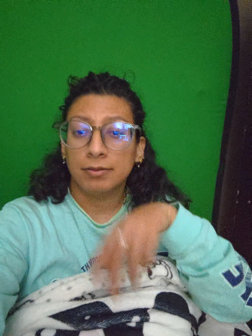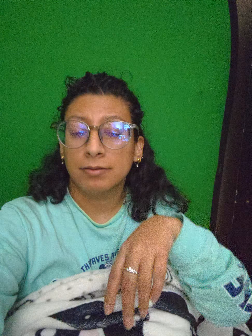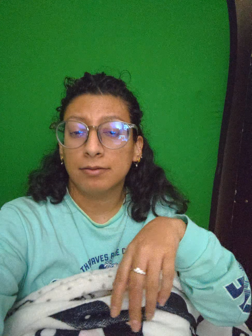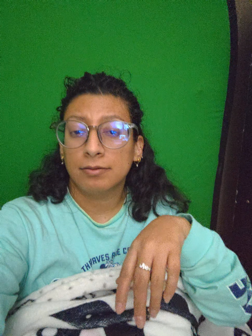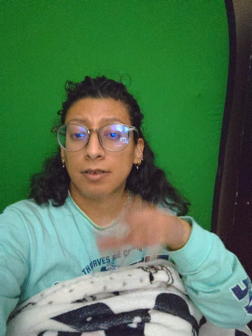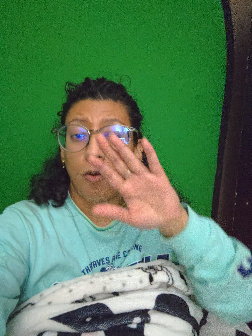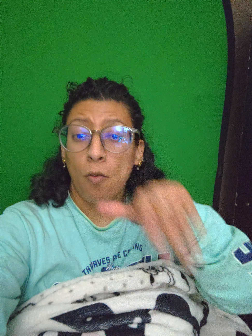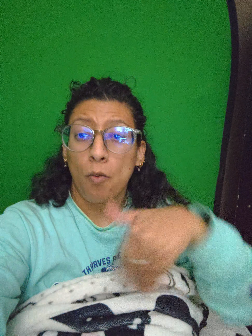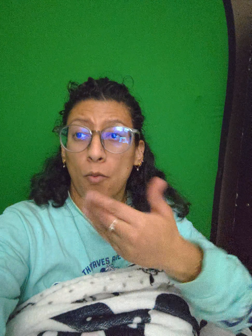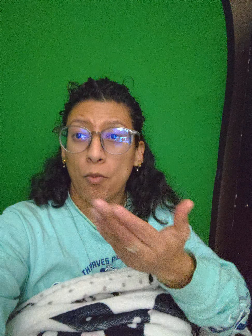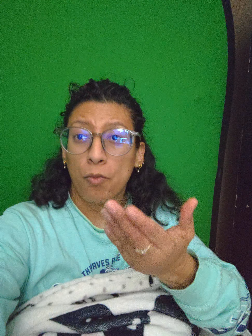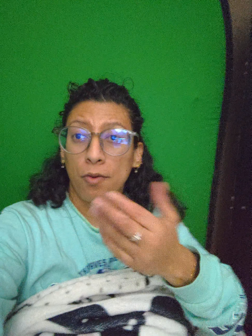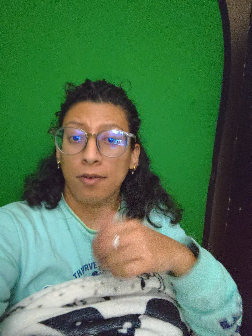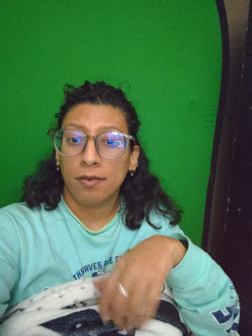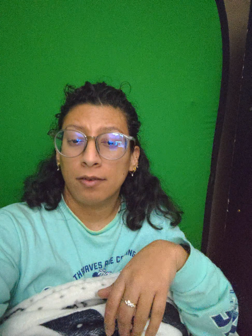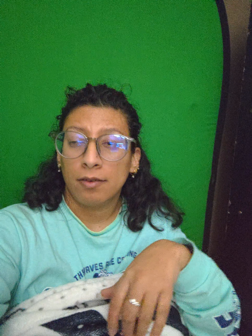all